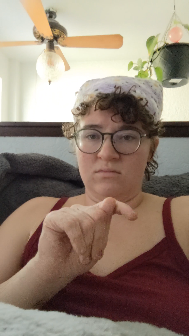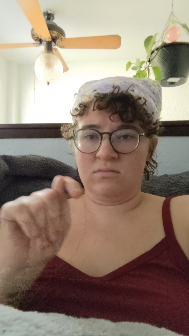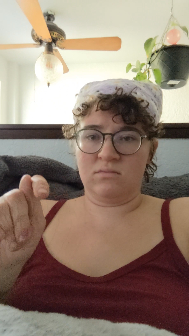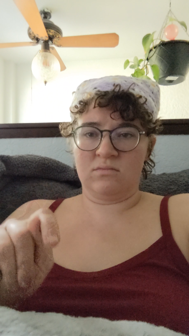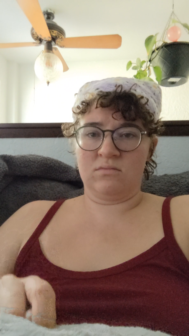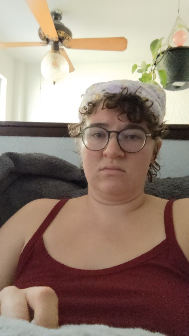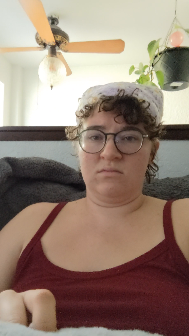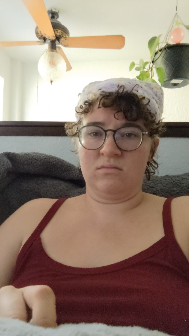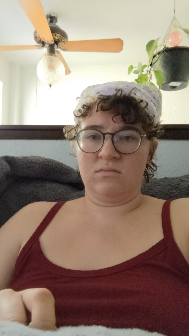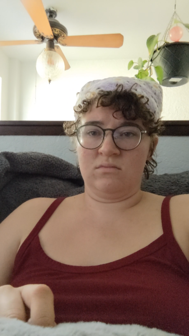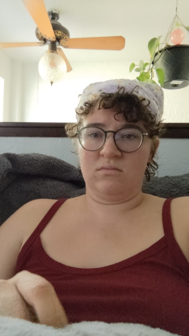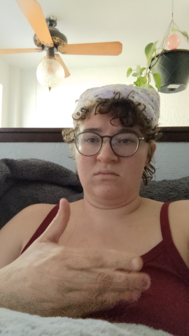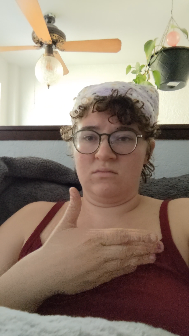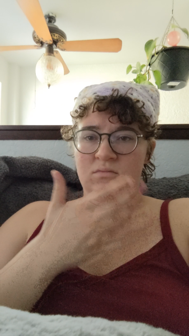all gone